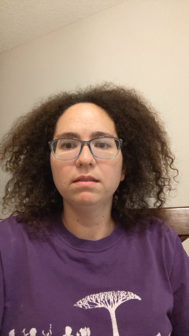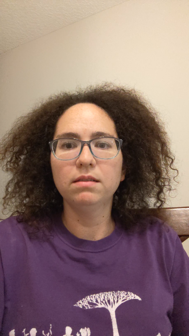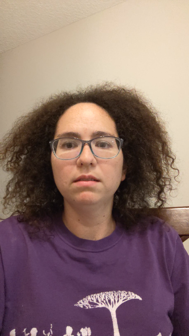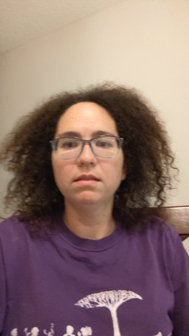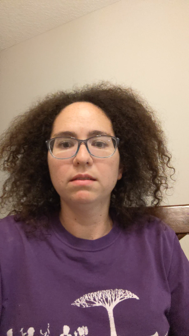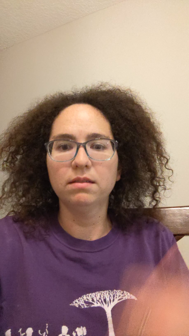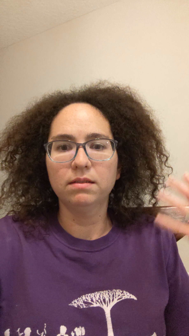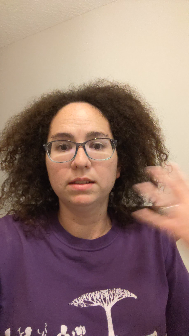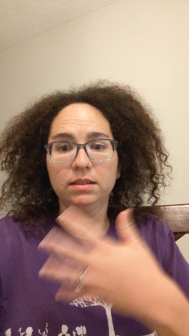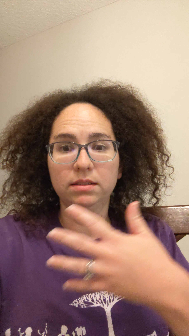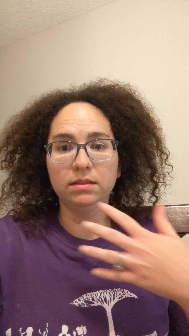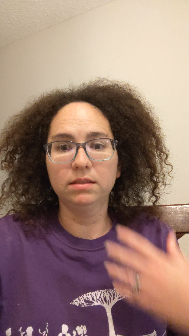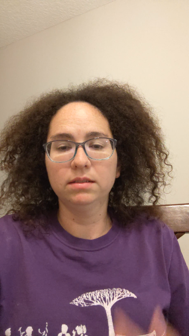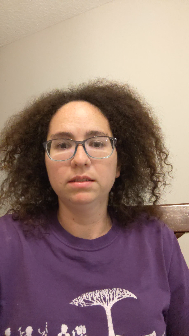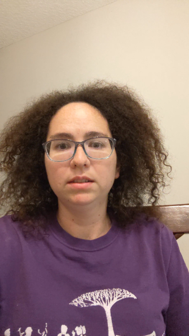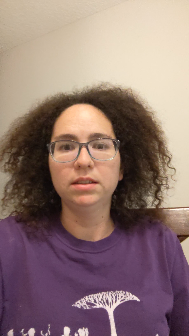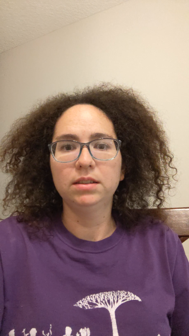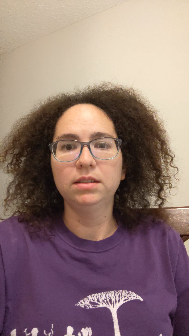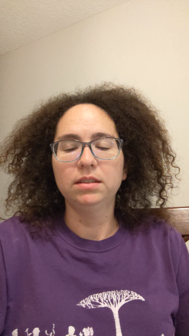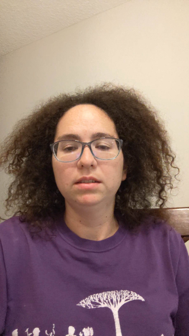scared